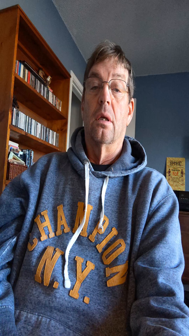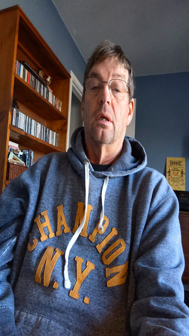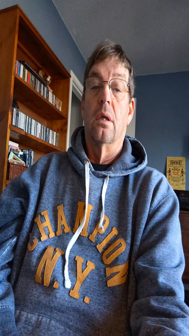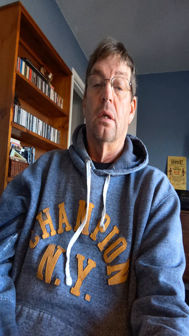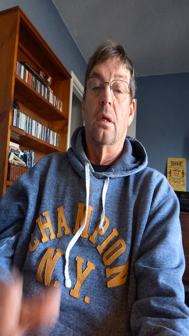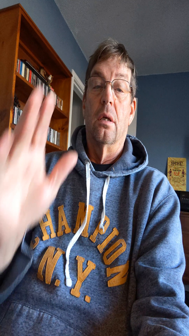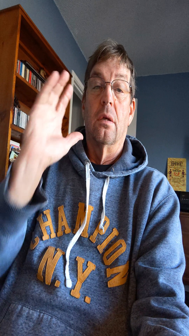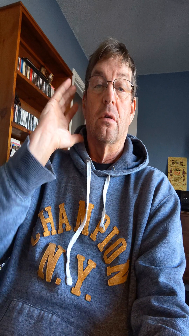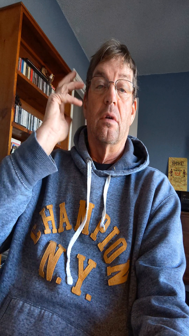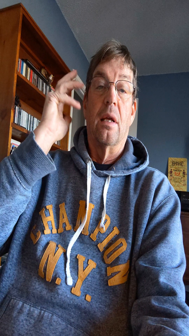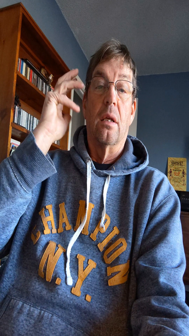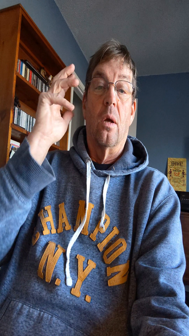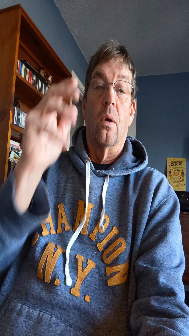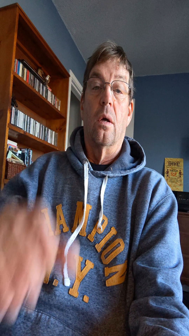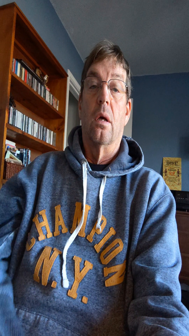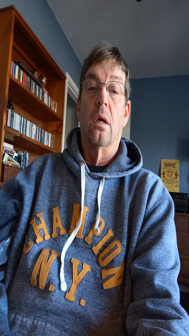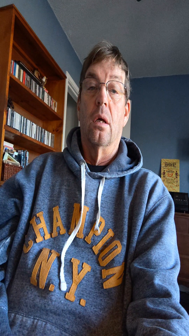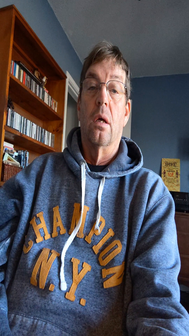radio